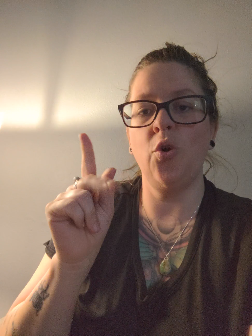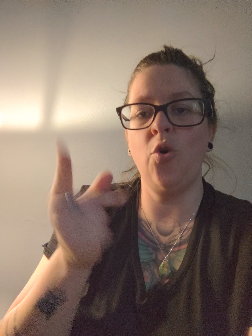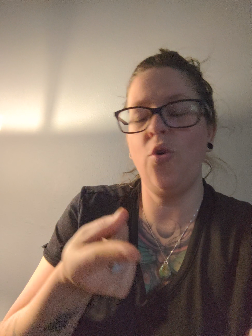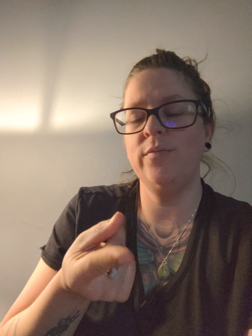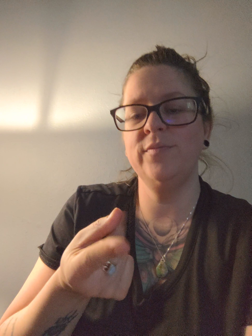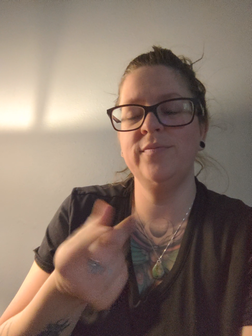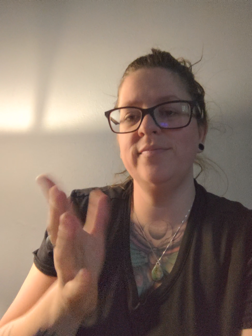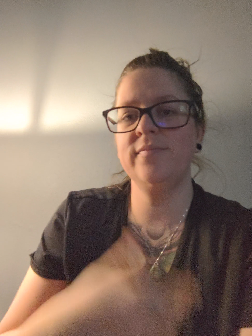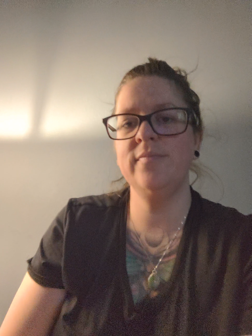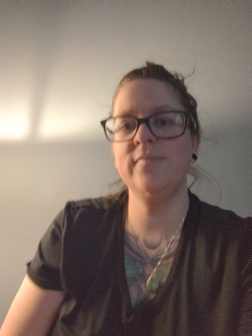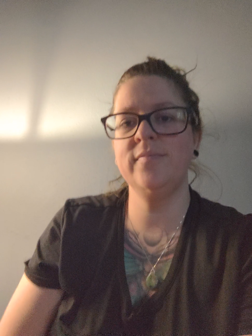dog